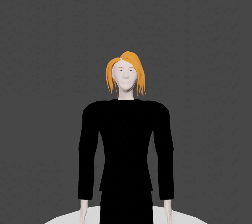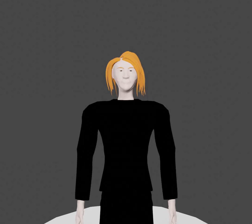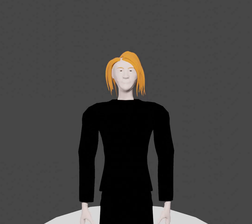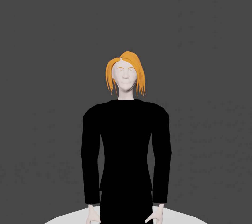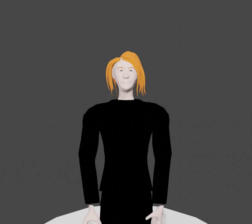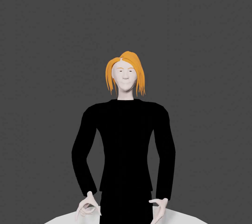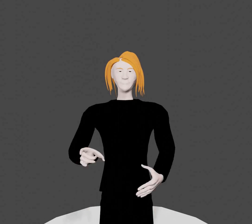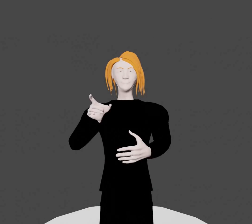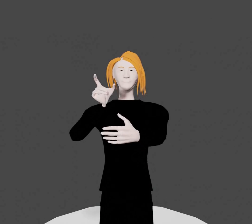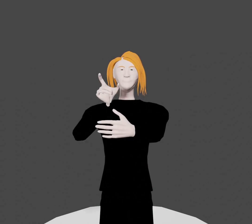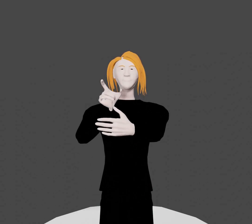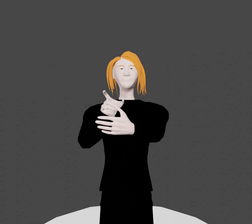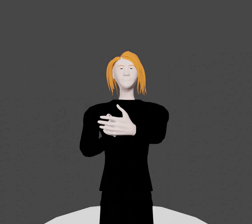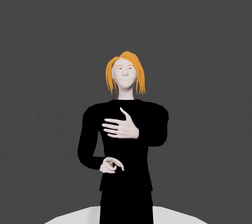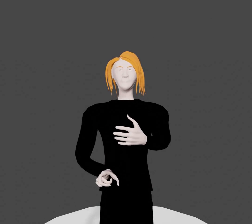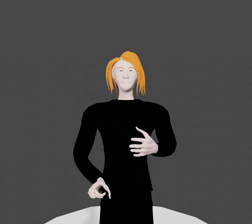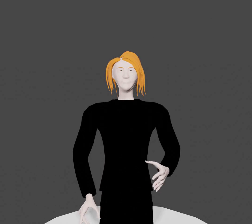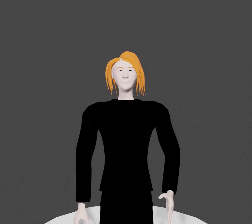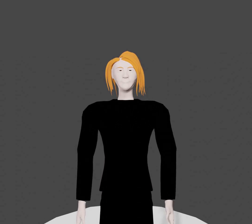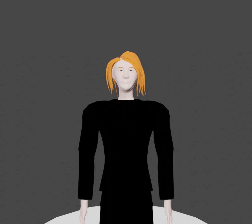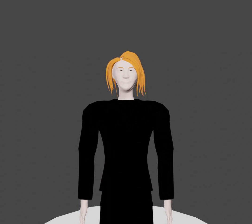Article